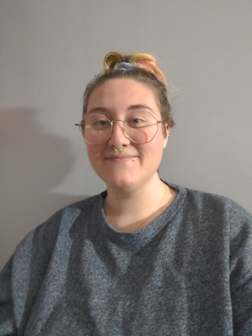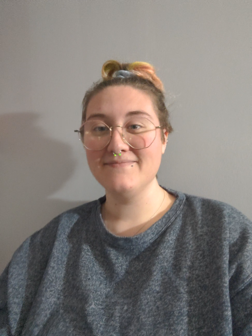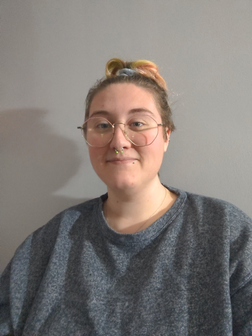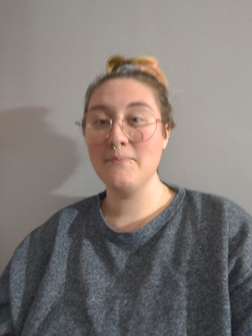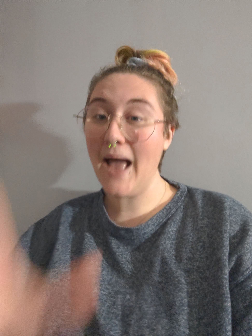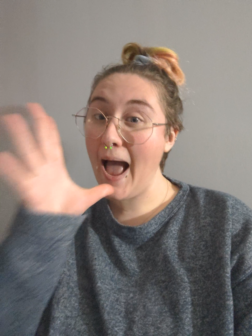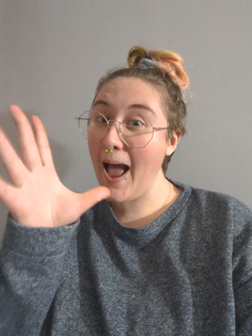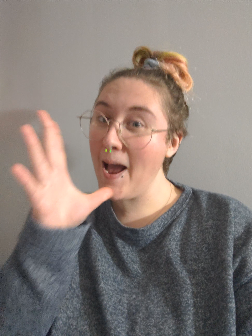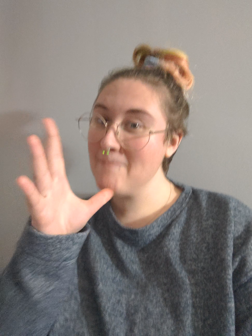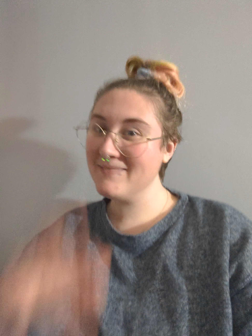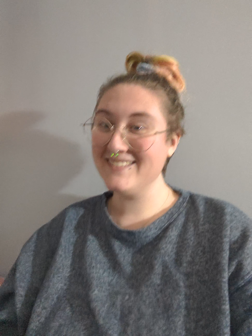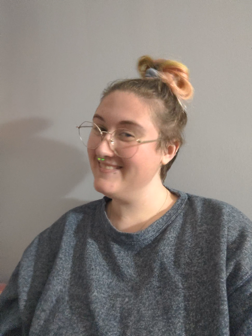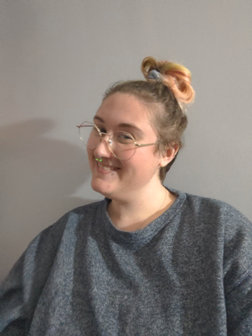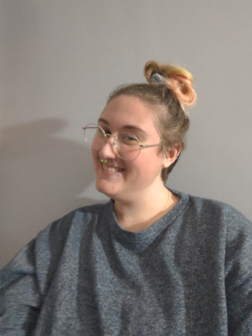mom